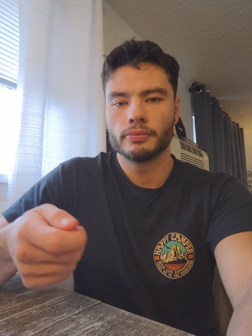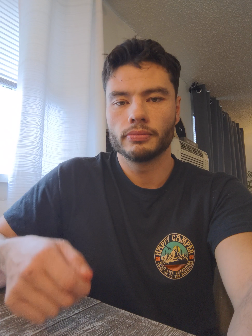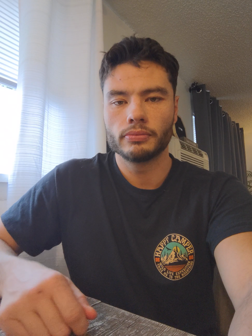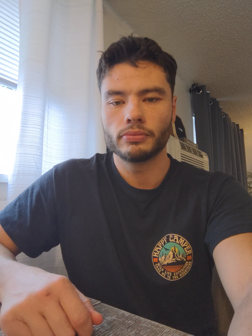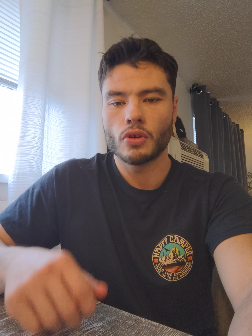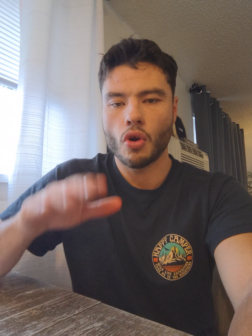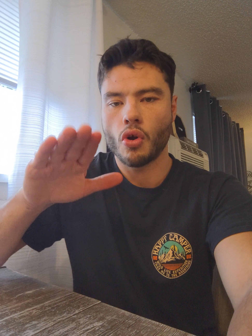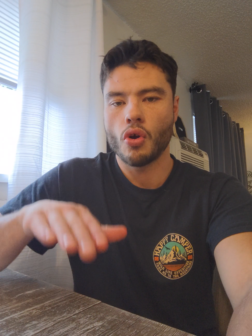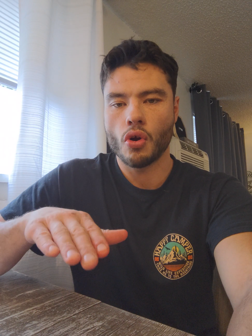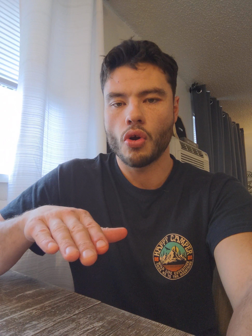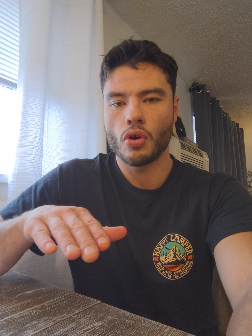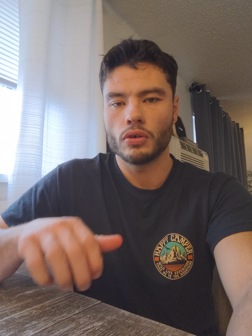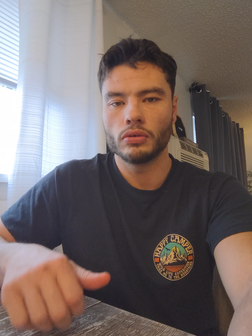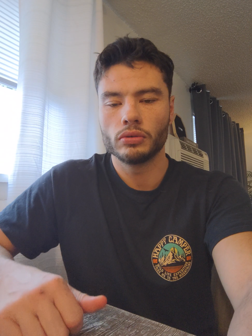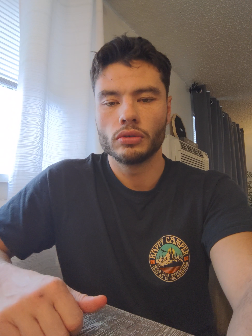on